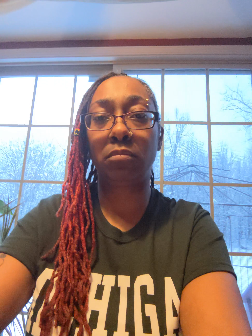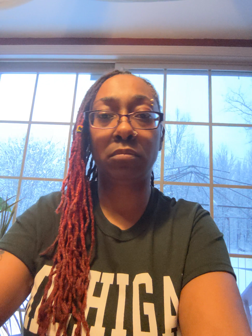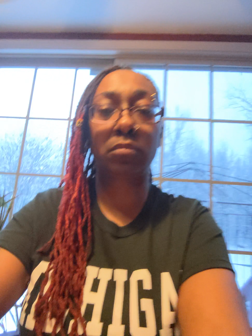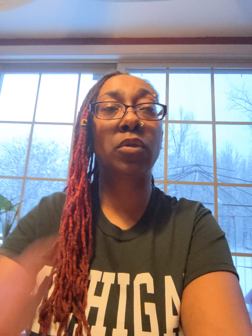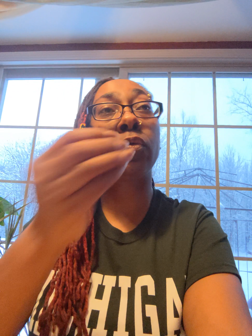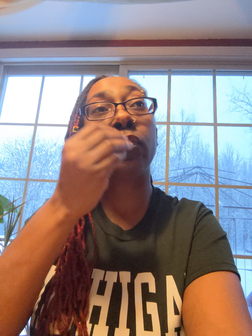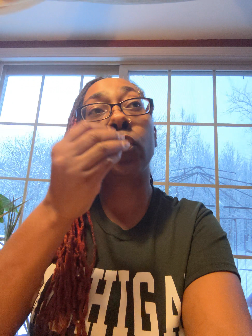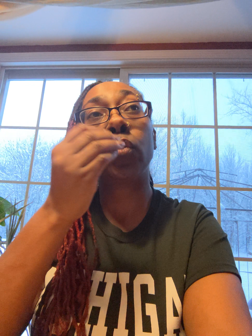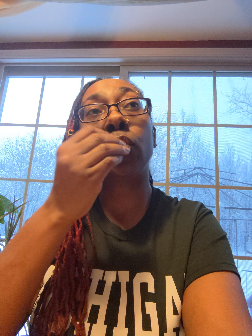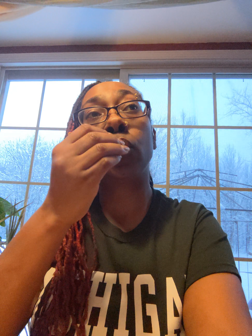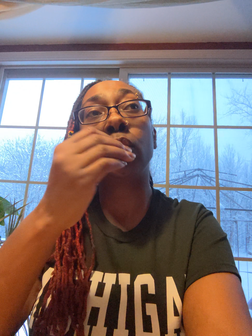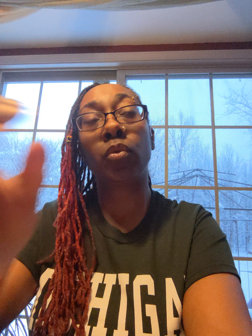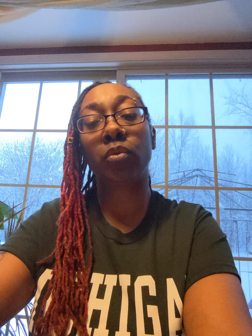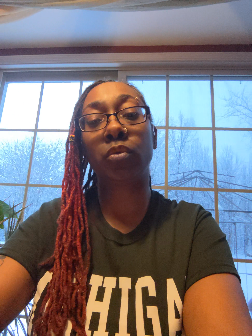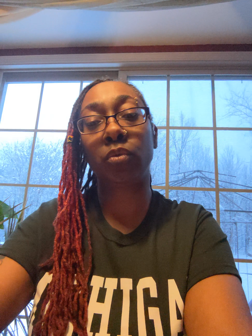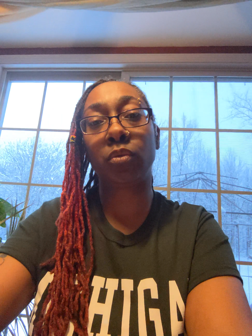food